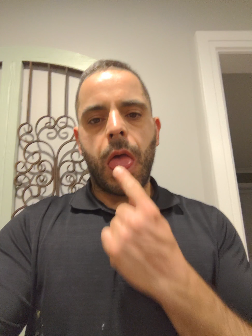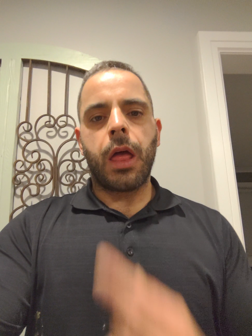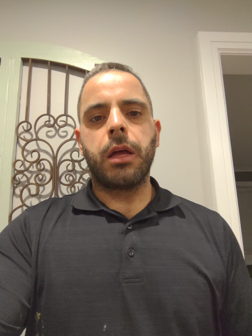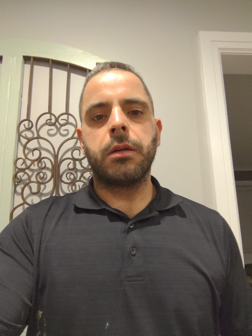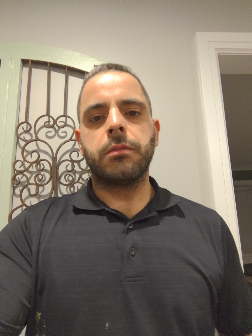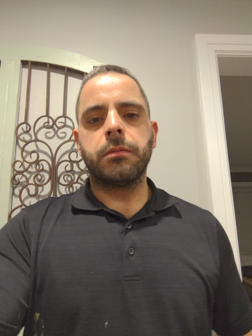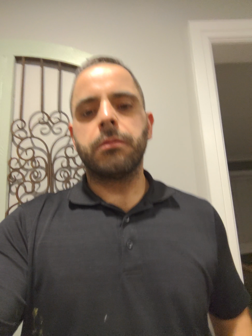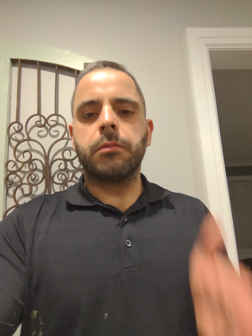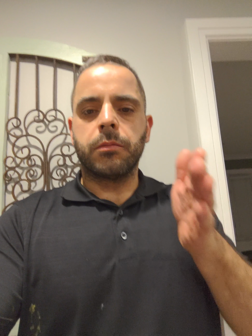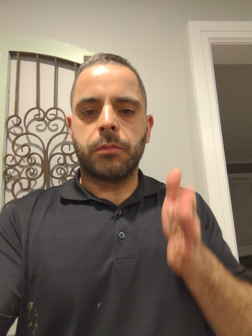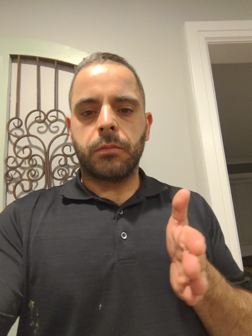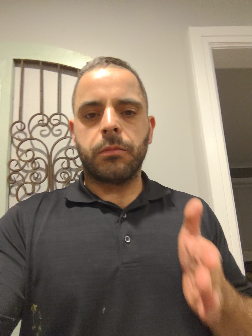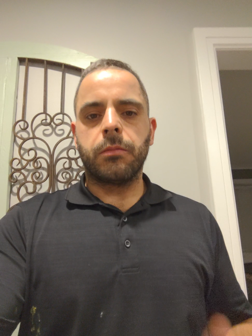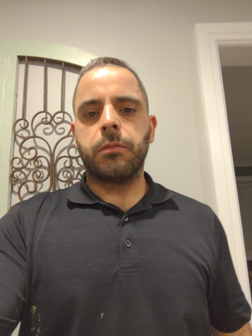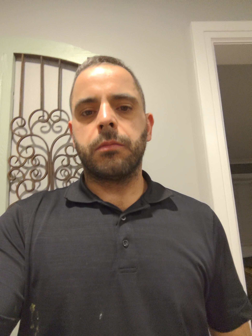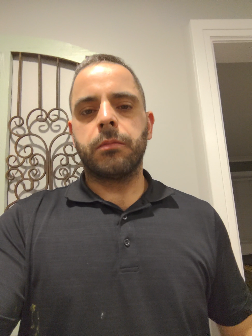beside